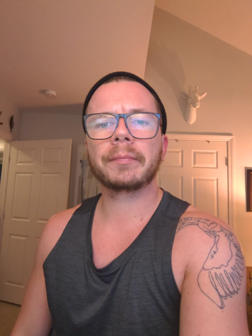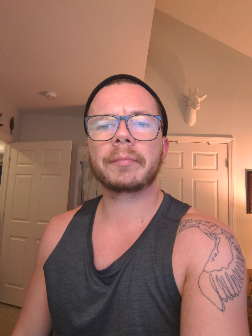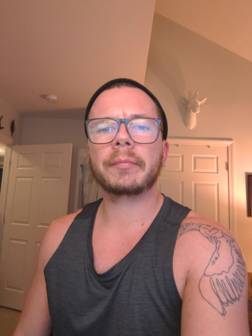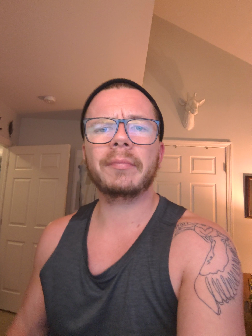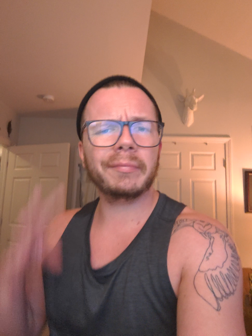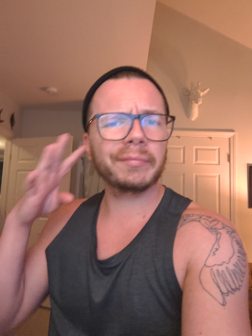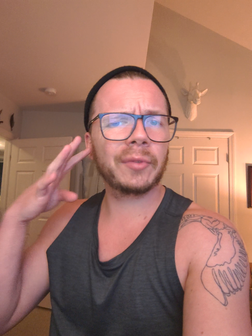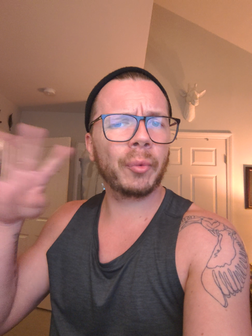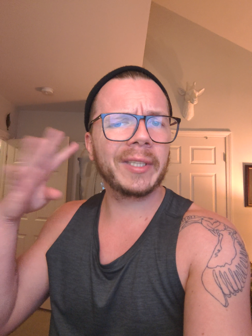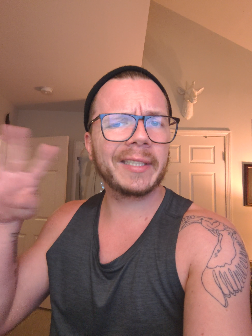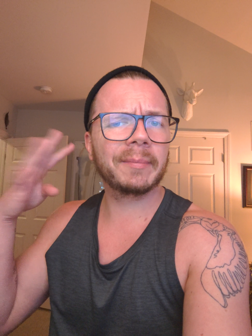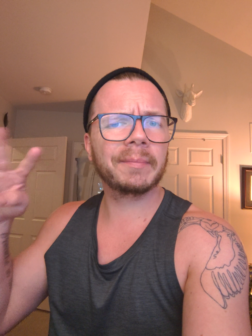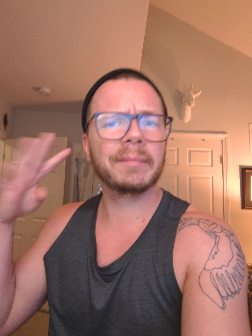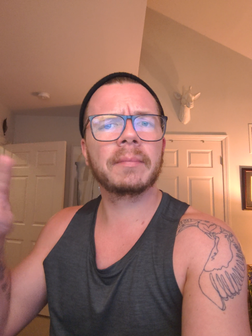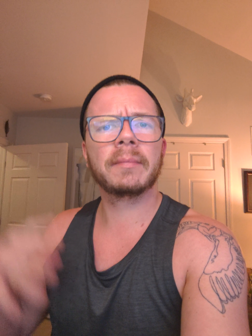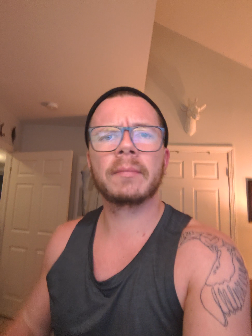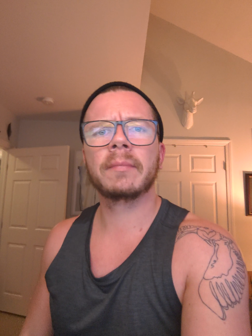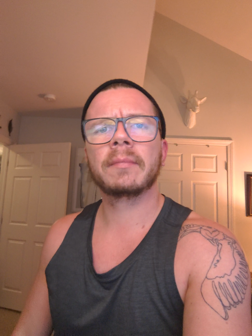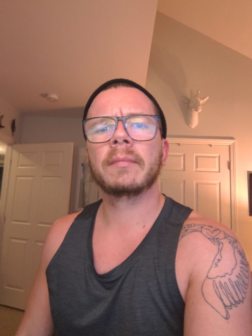noisy